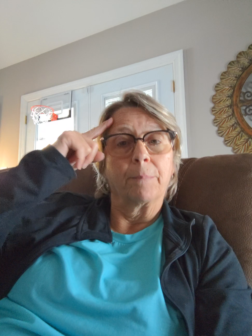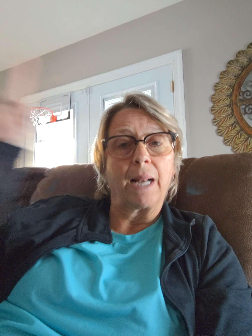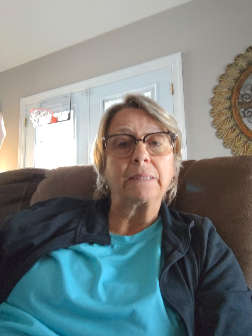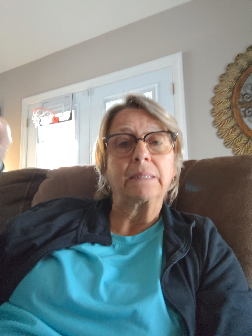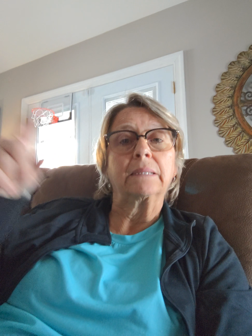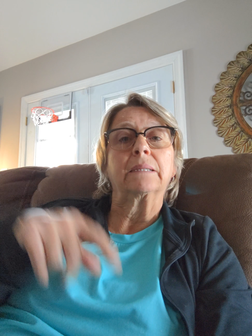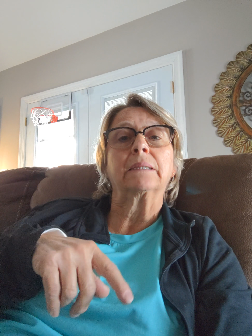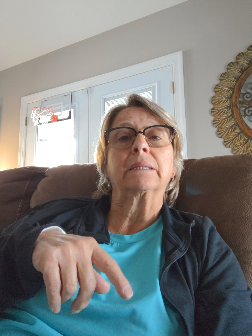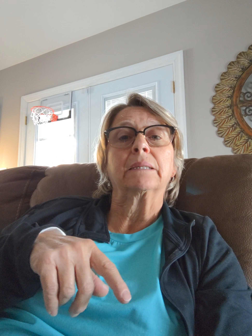penny